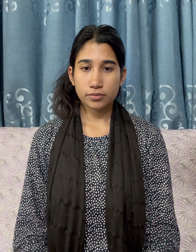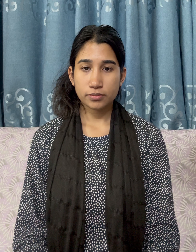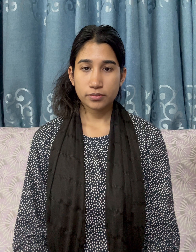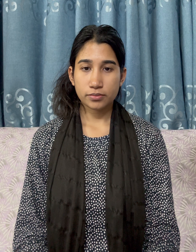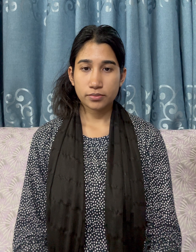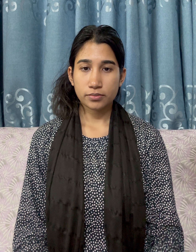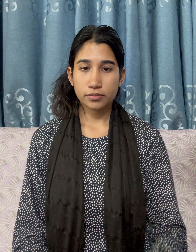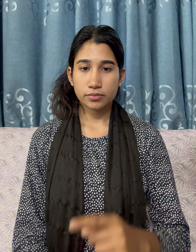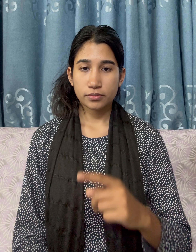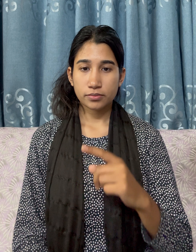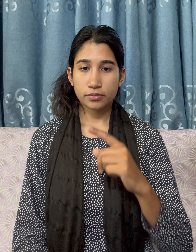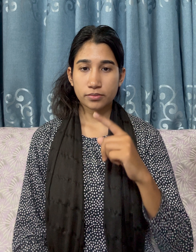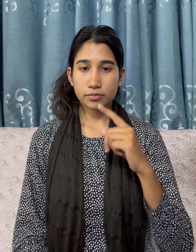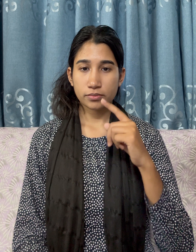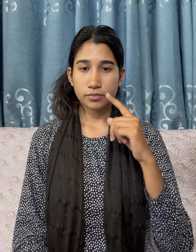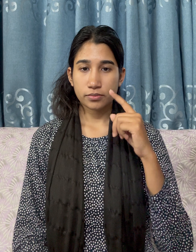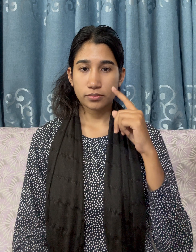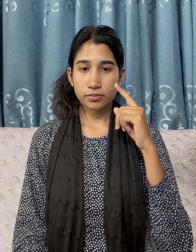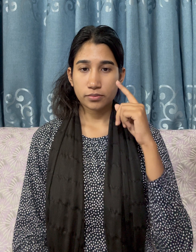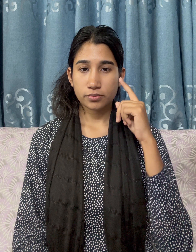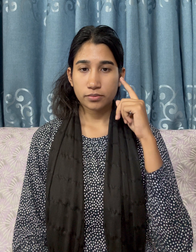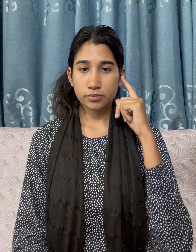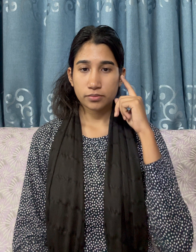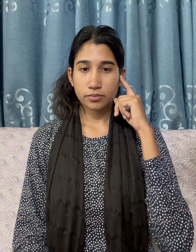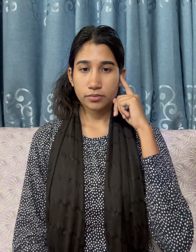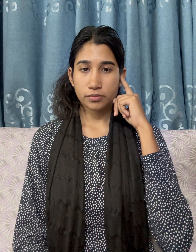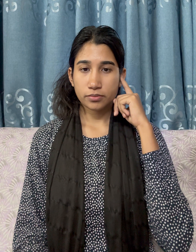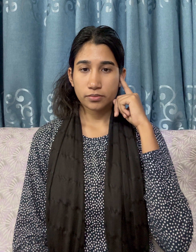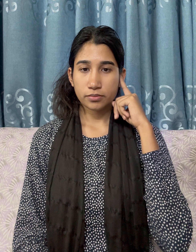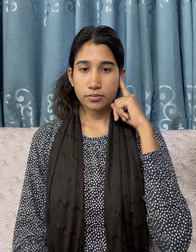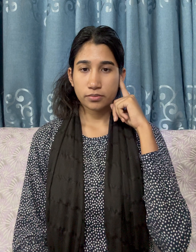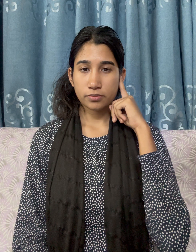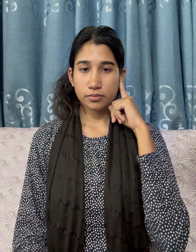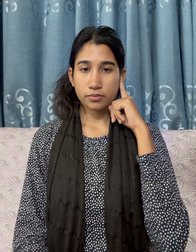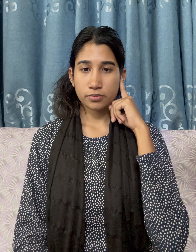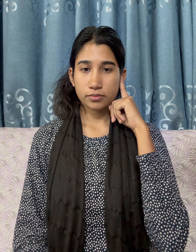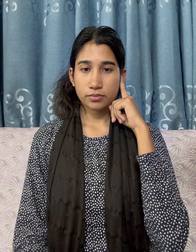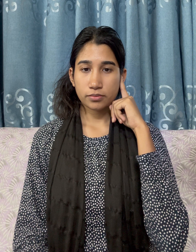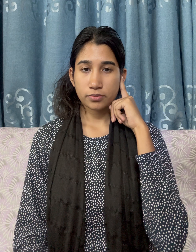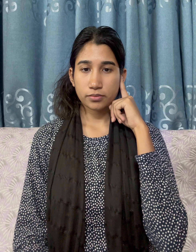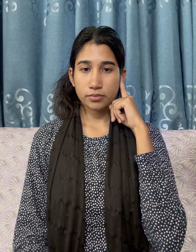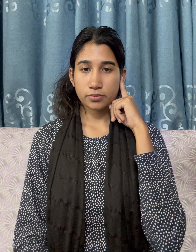শোনা